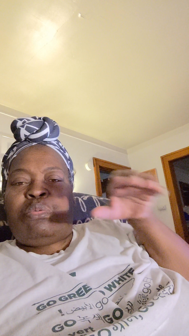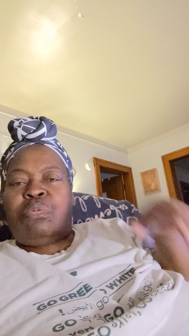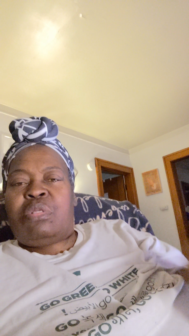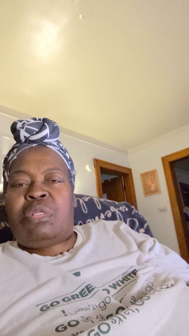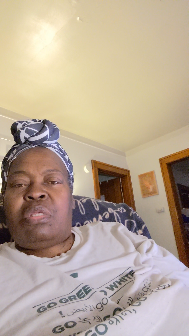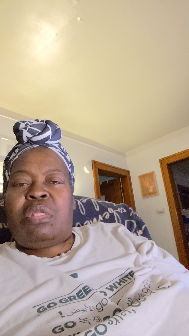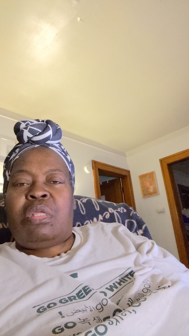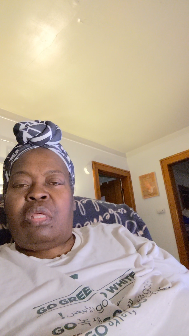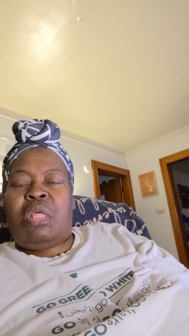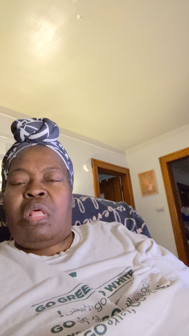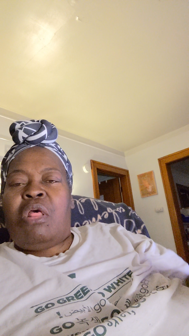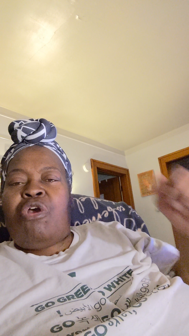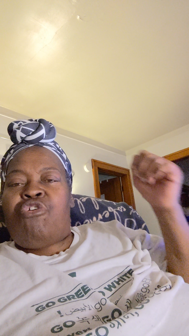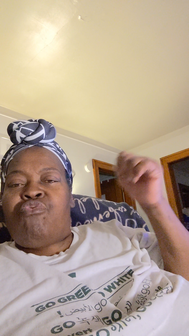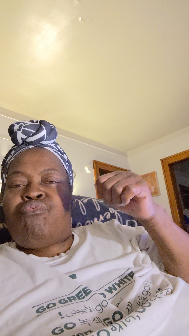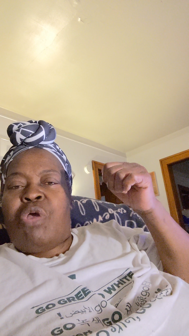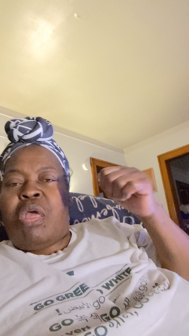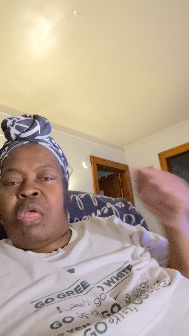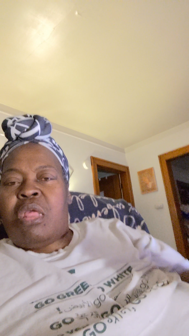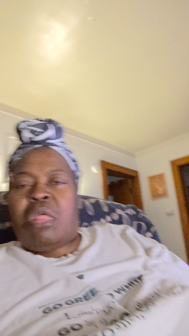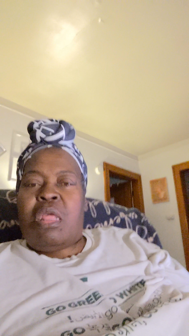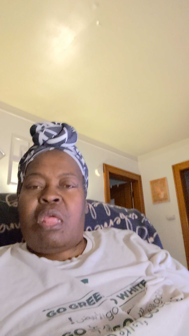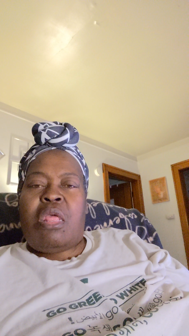rock